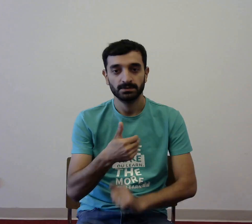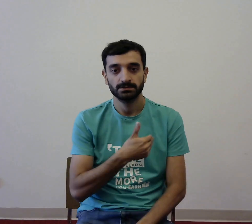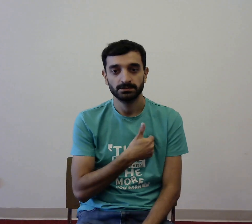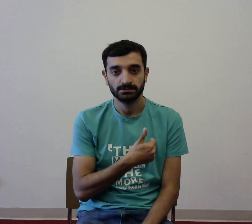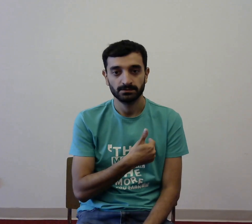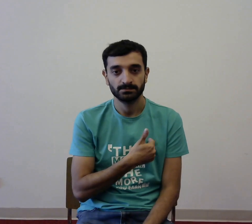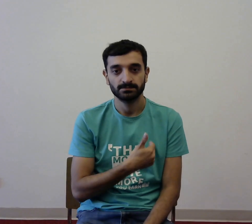istəyirəm